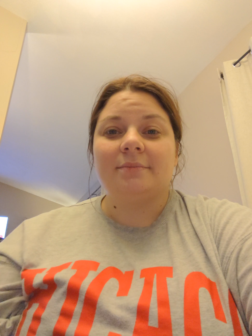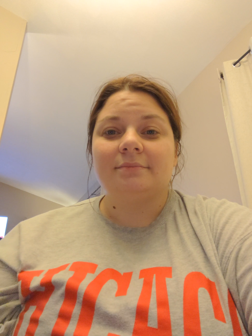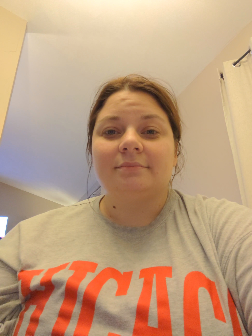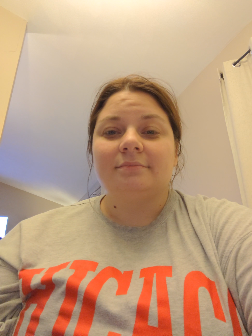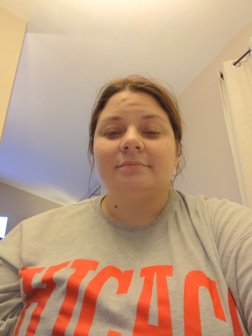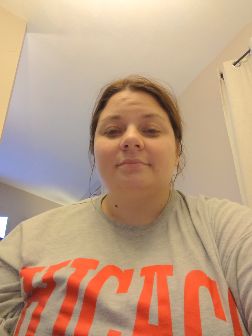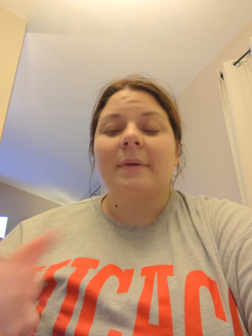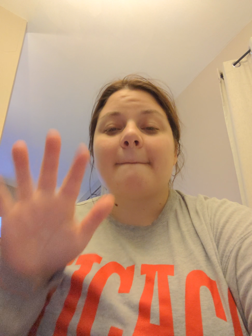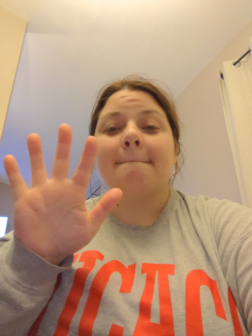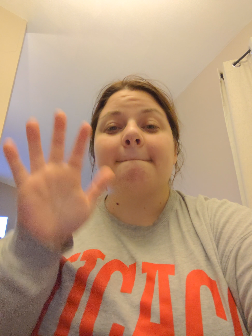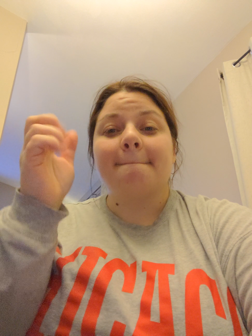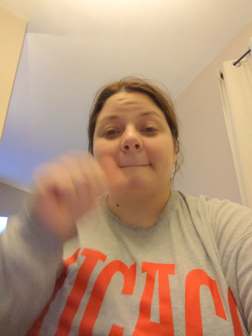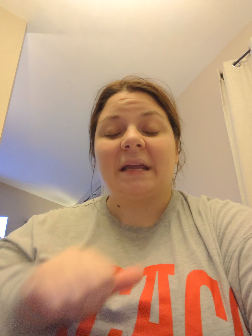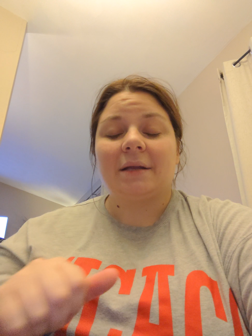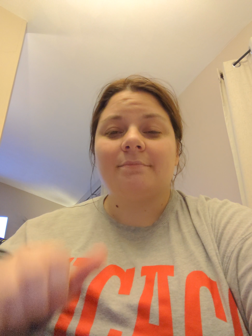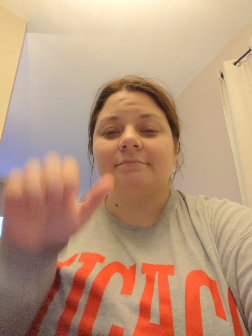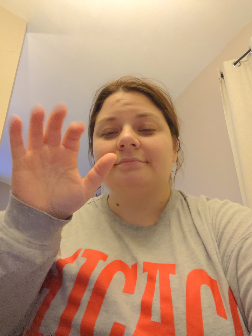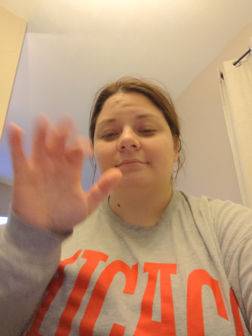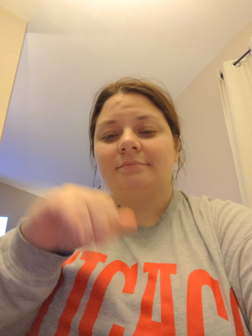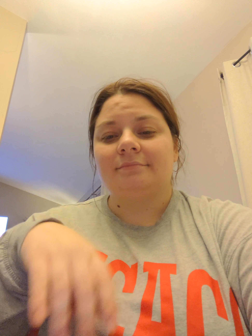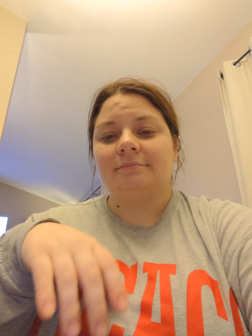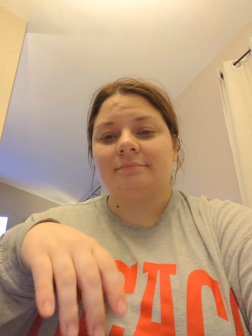mitten